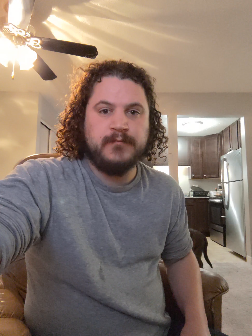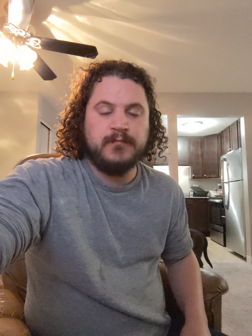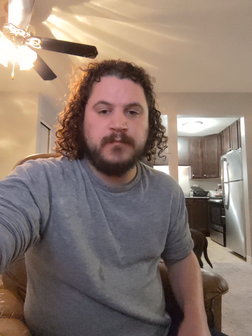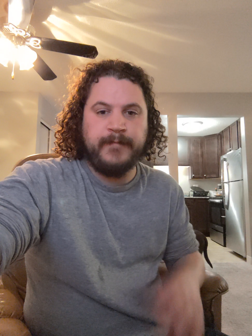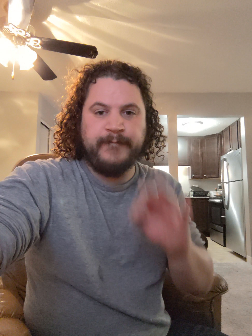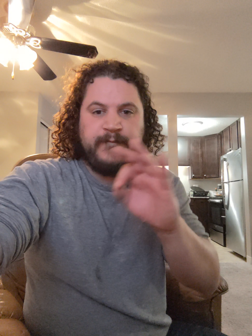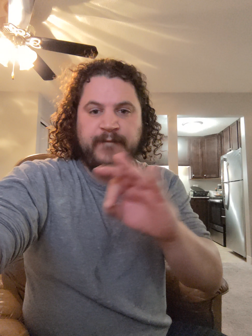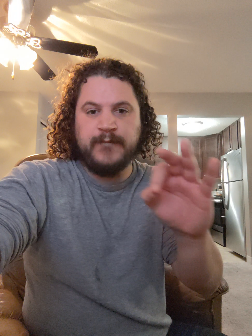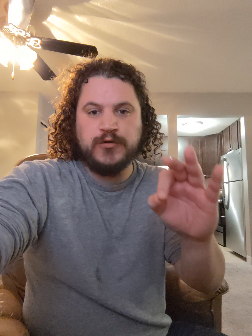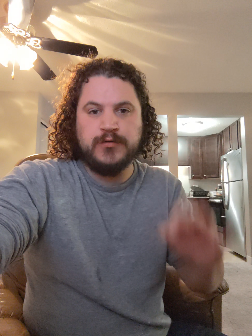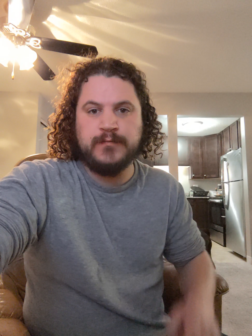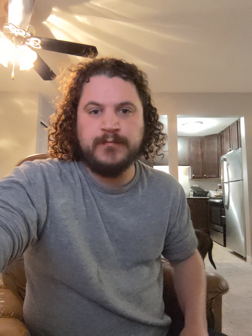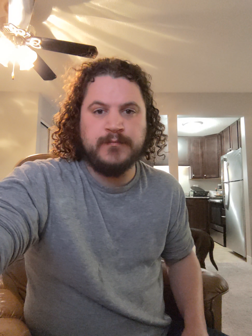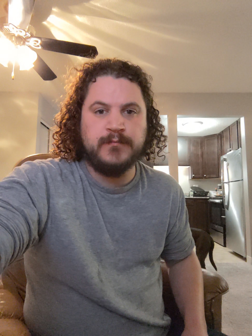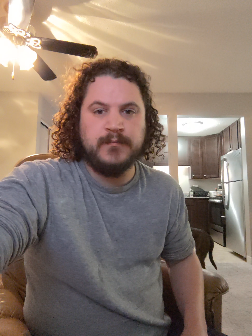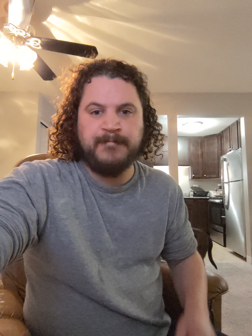french fries